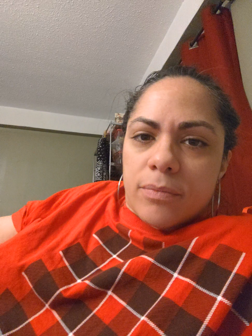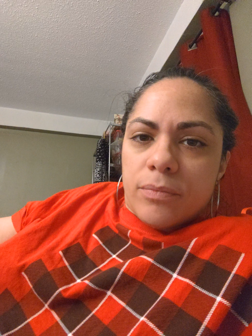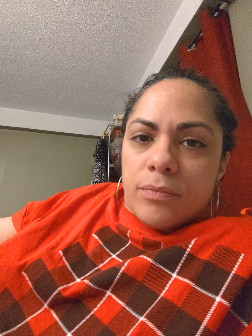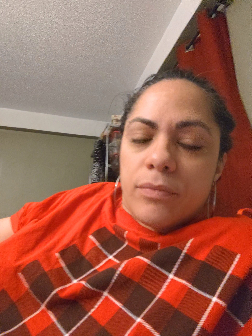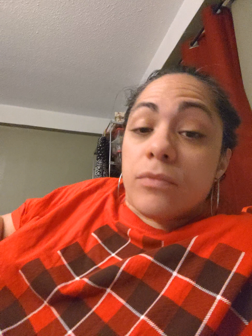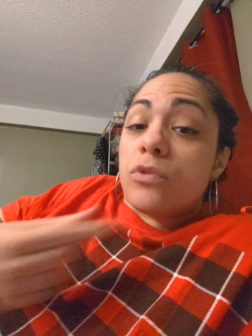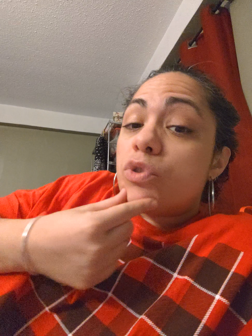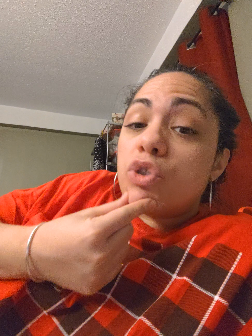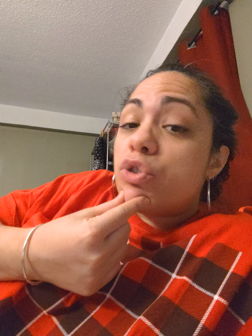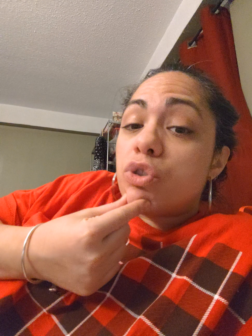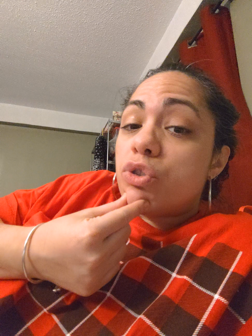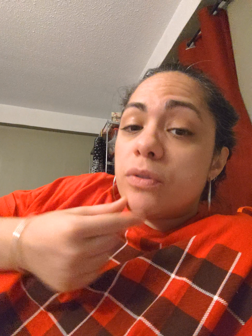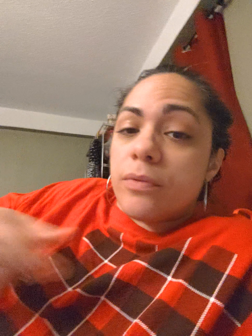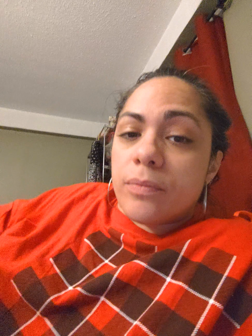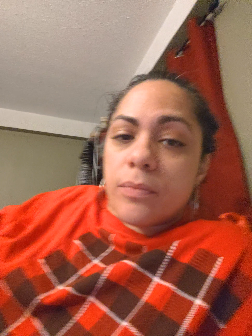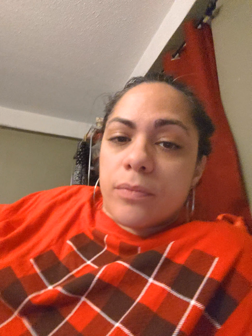chin